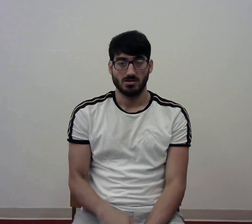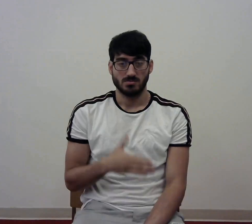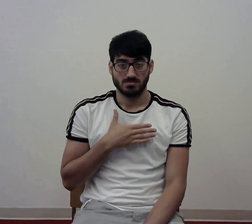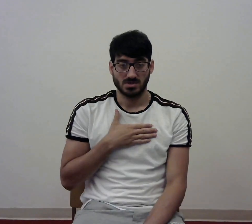mən